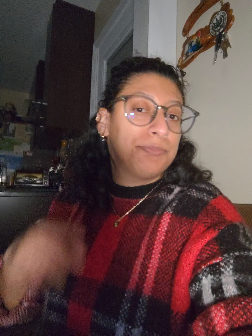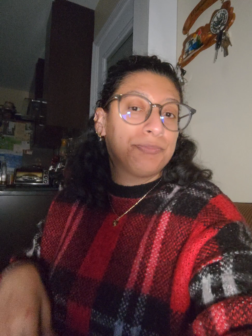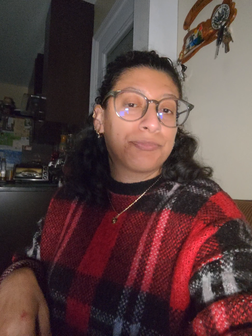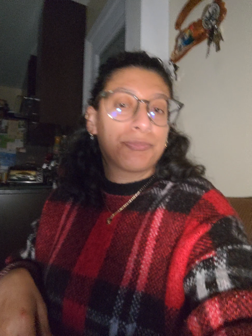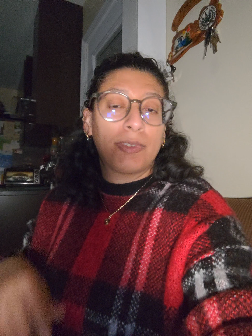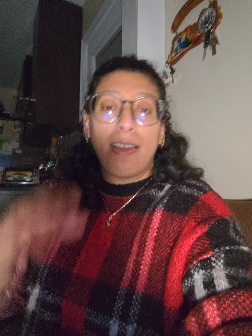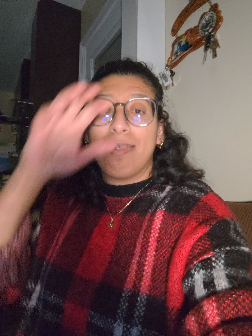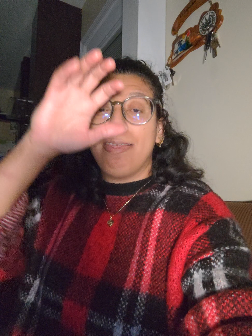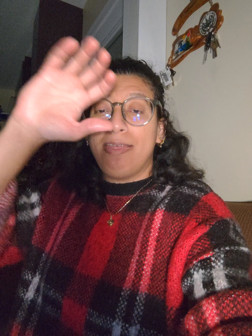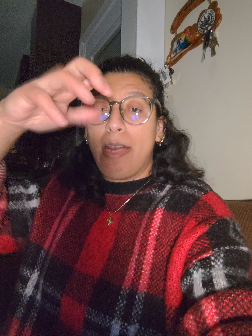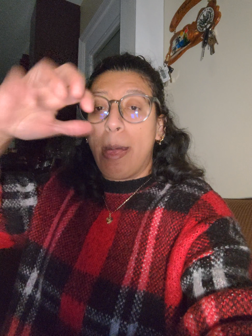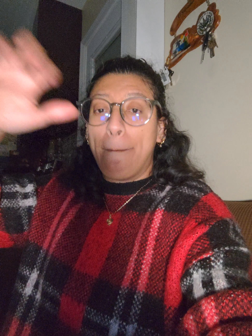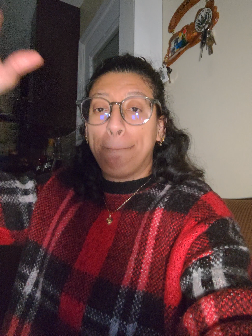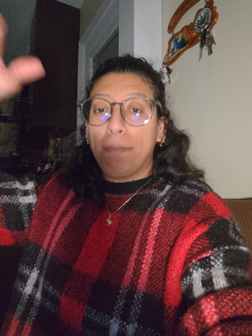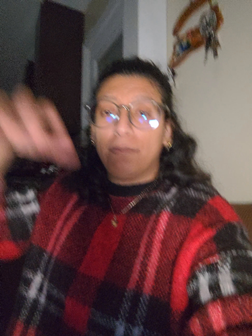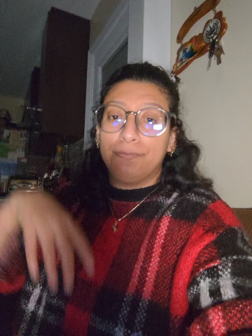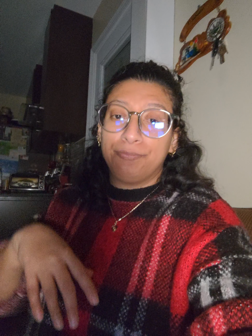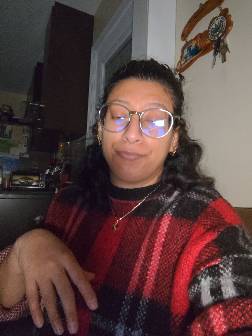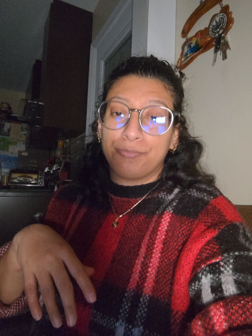helicopter